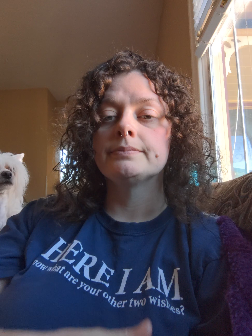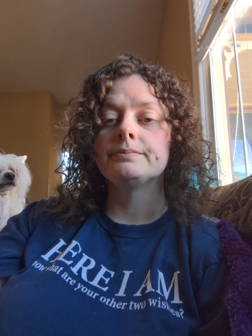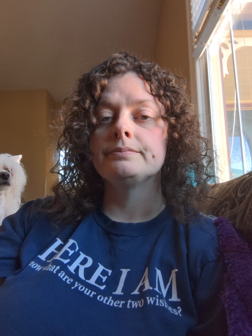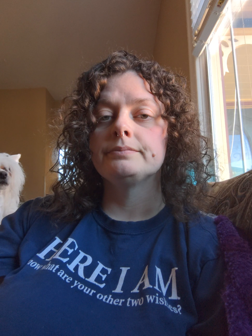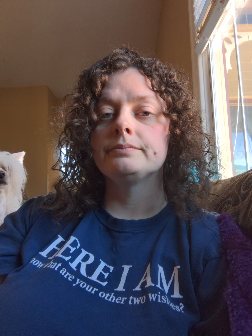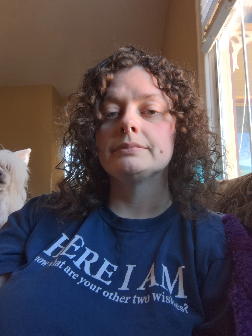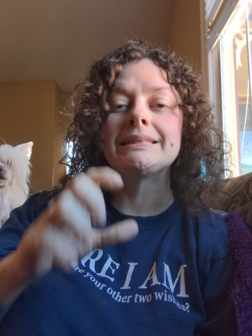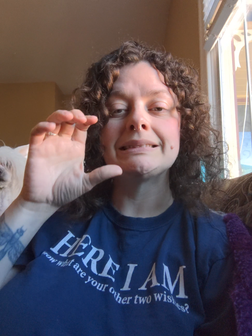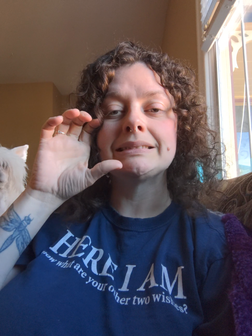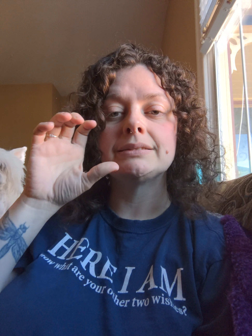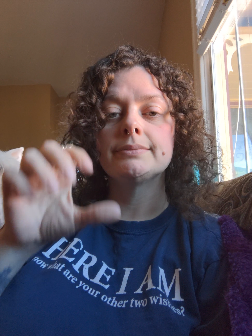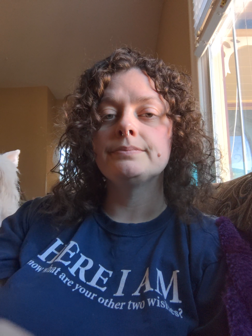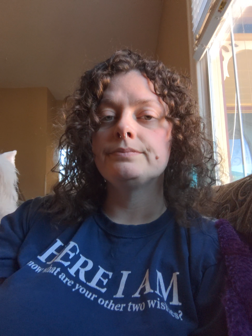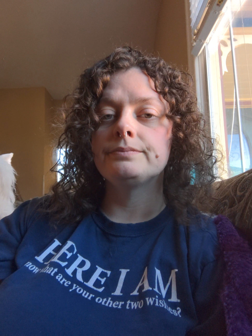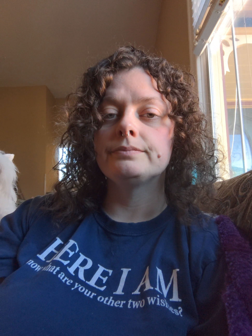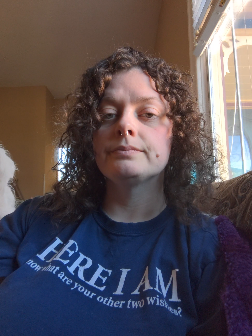listen